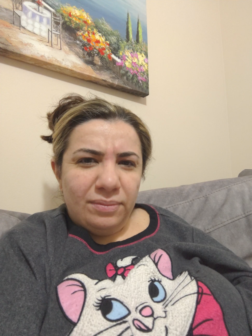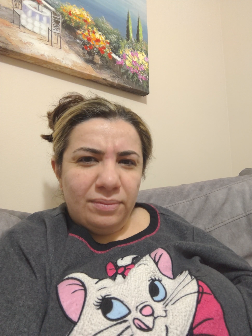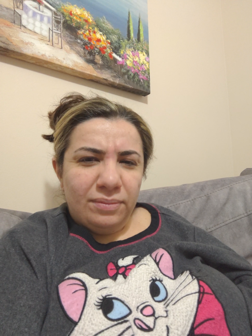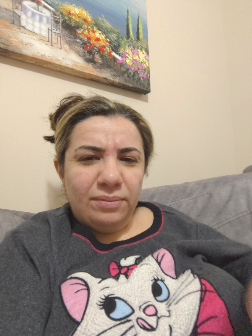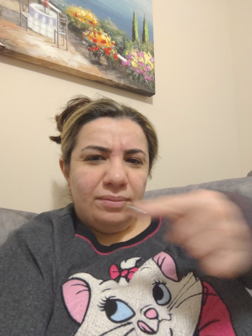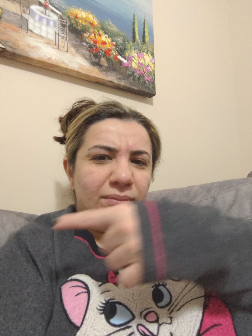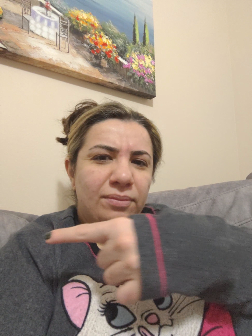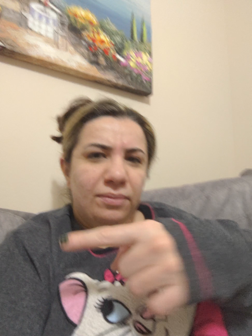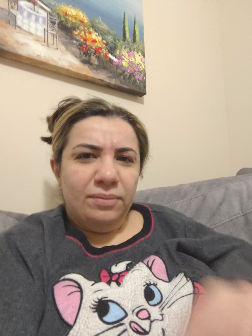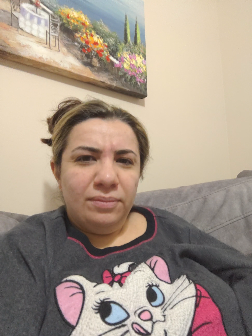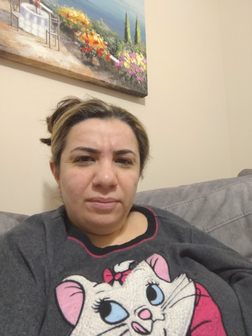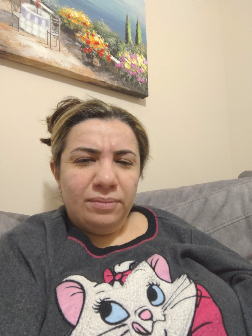he/she/it